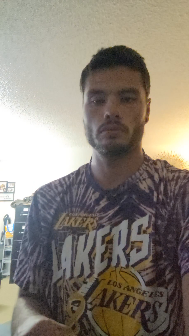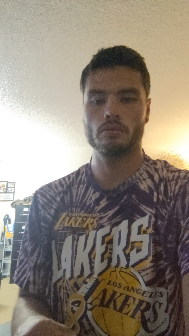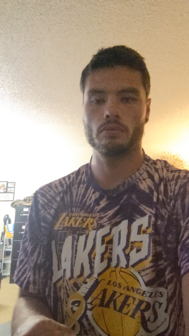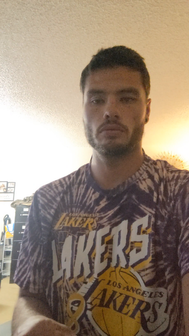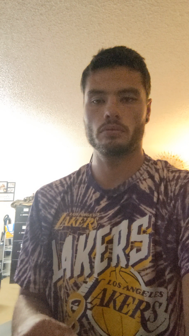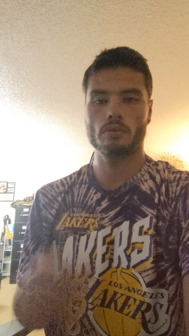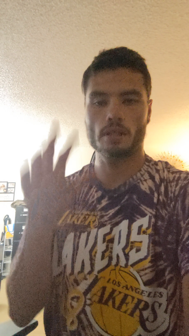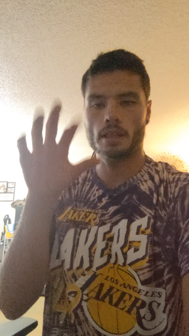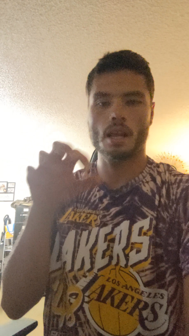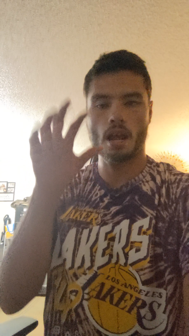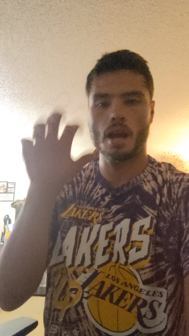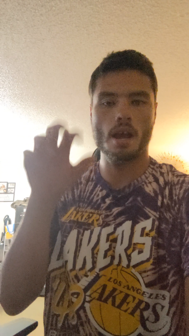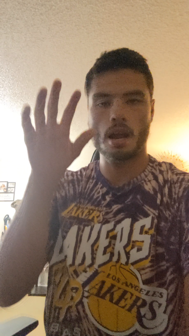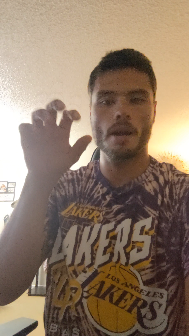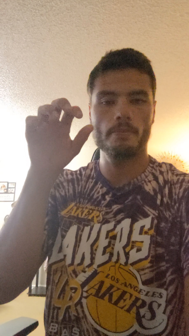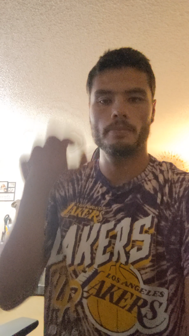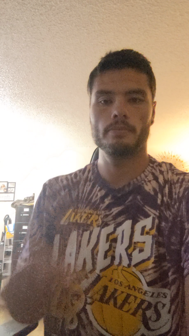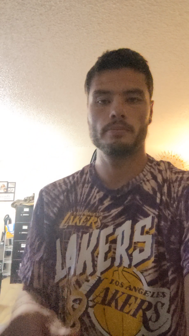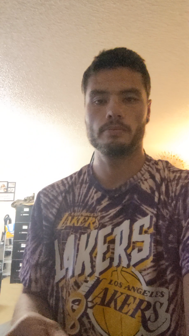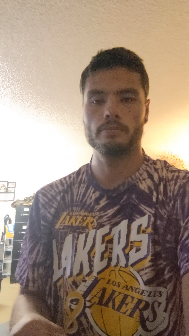climb